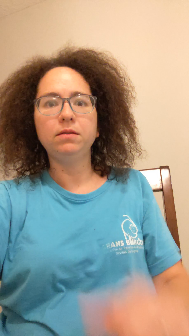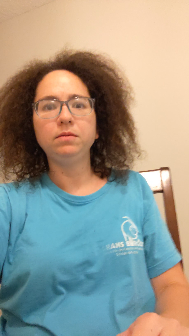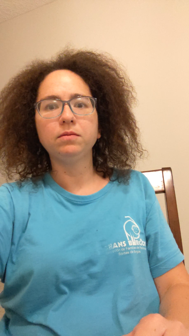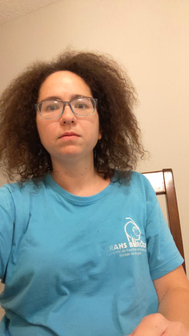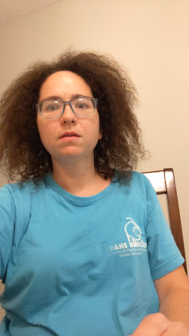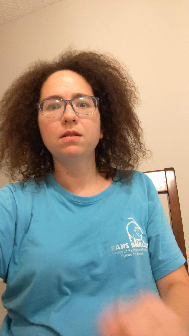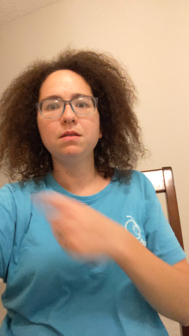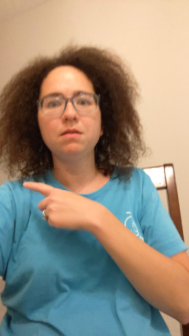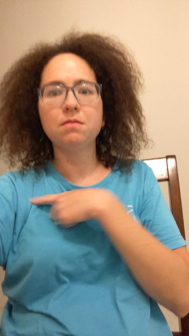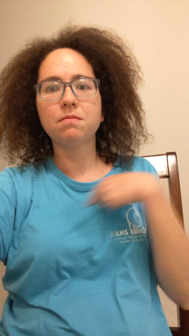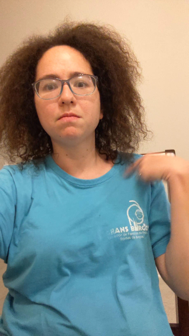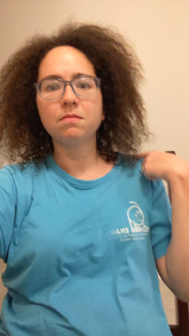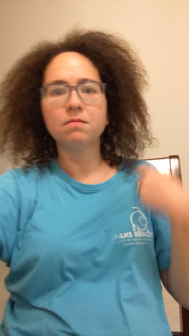necklace